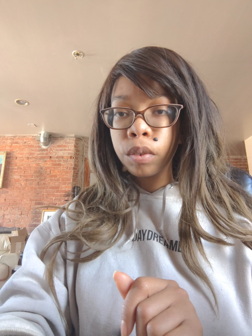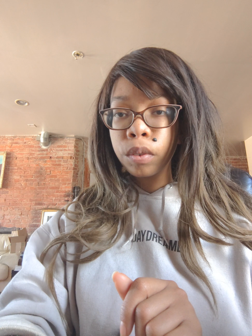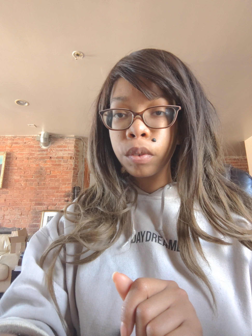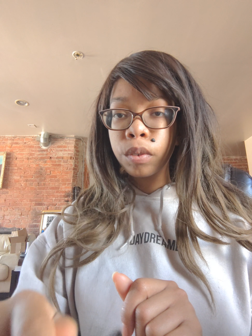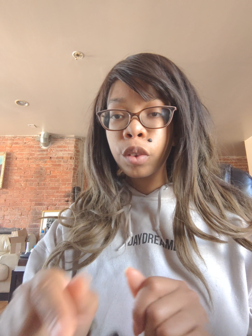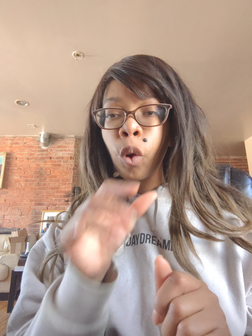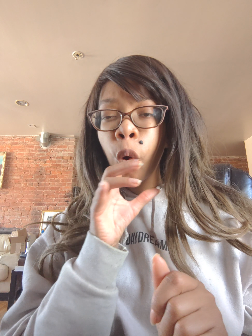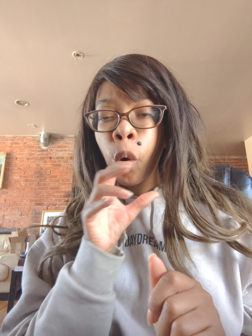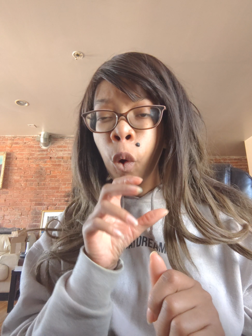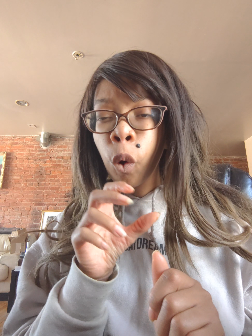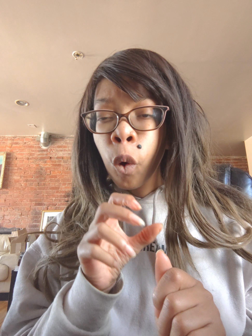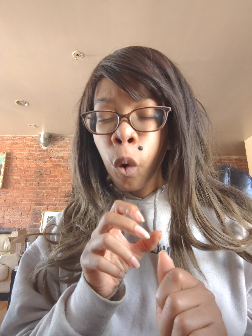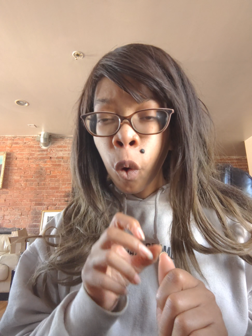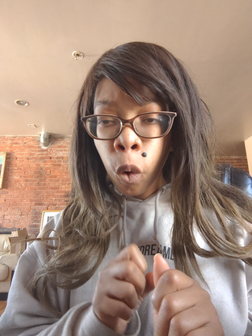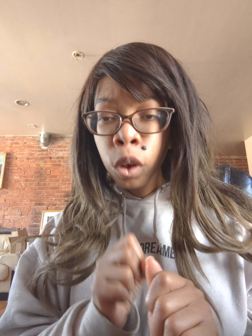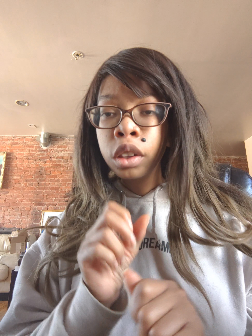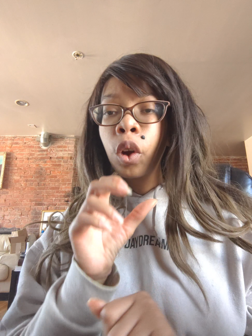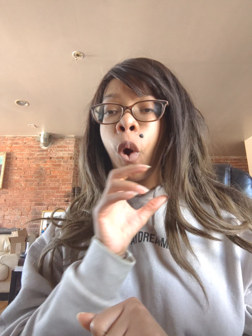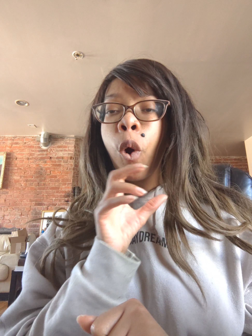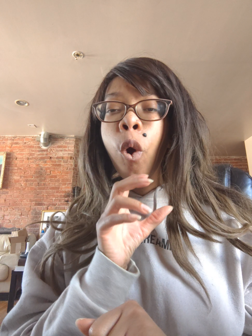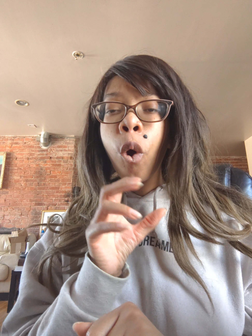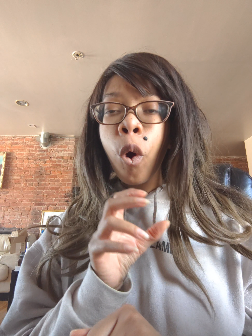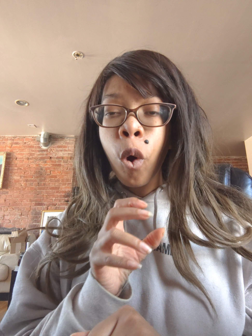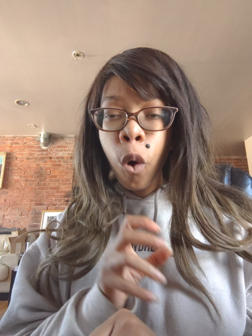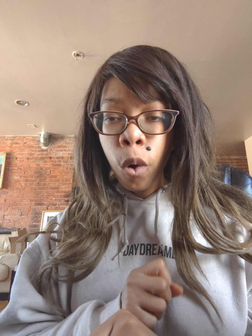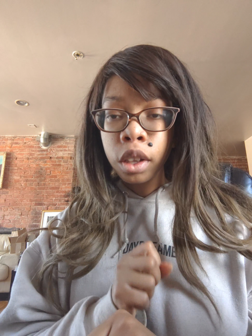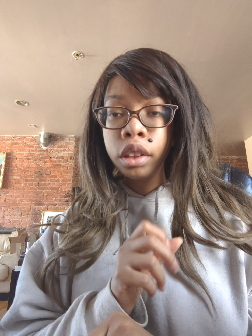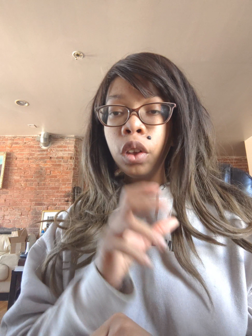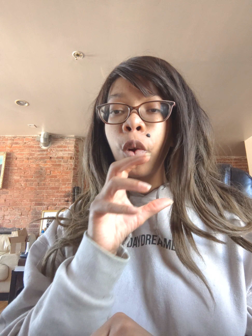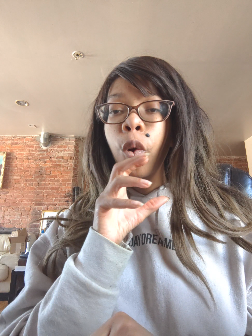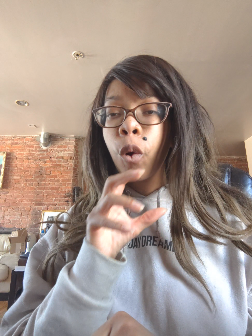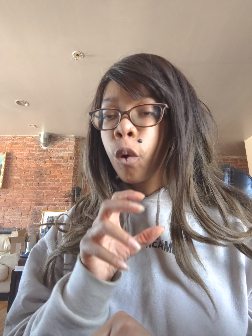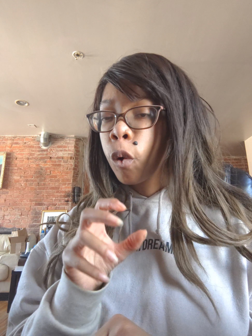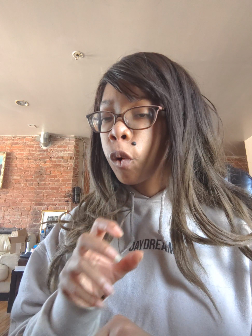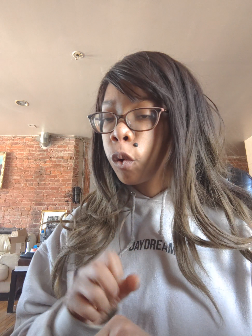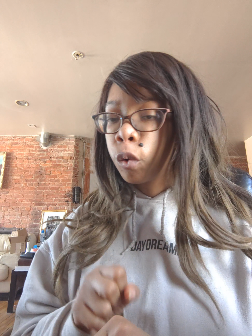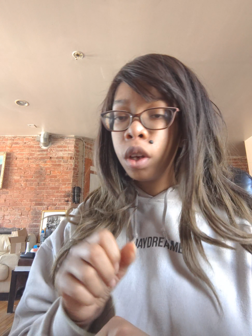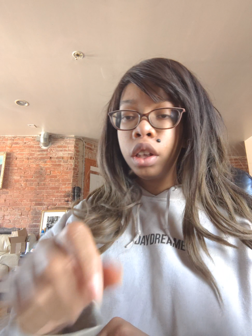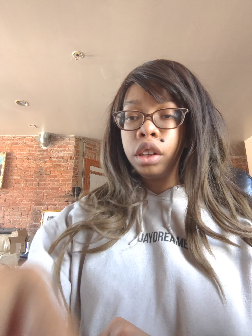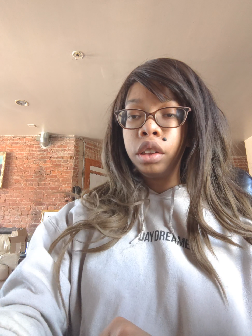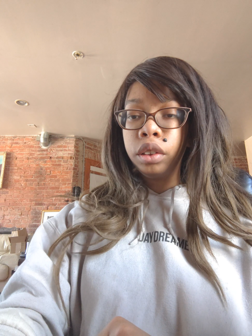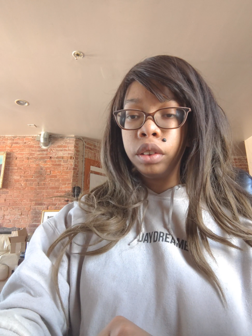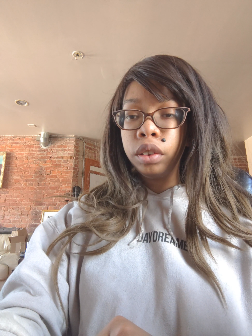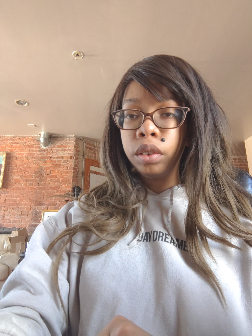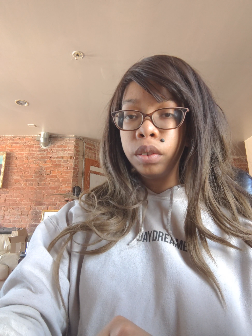old